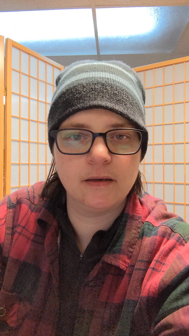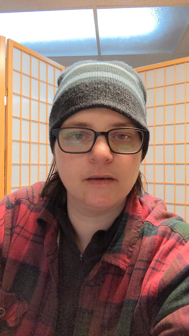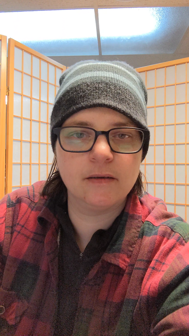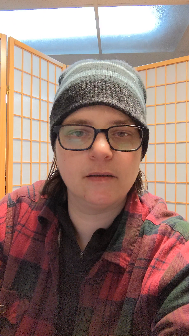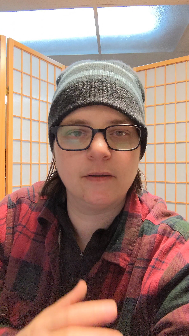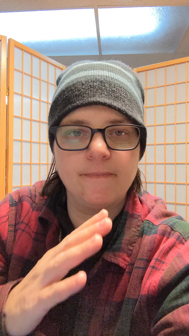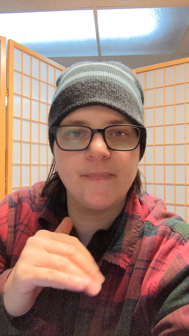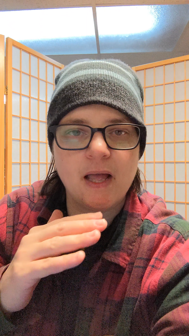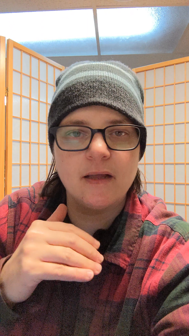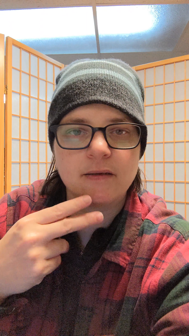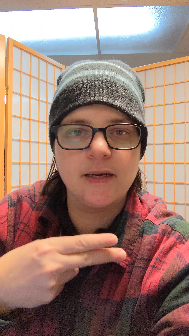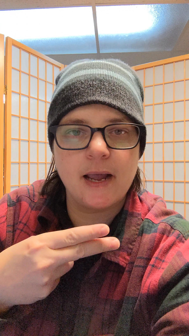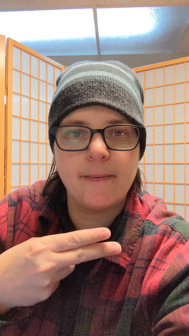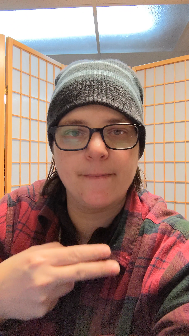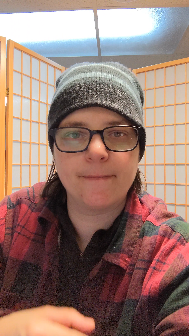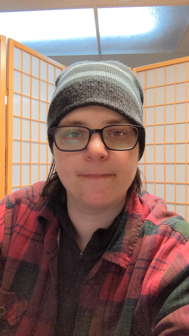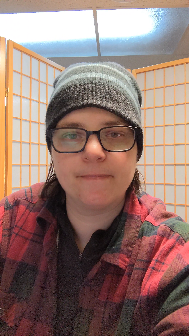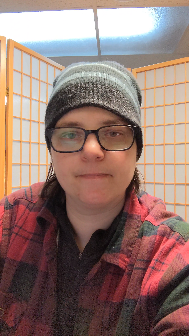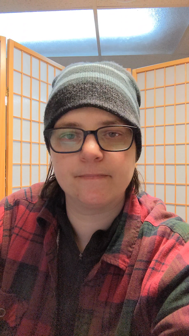pet's name